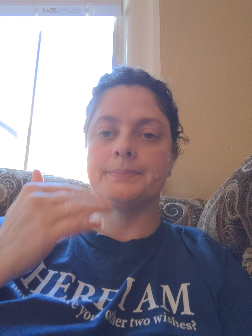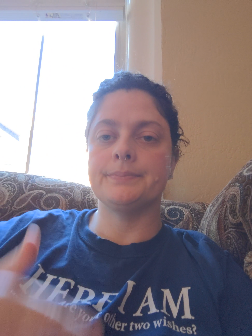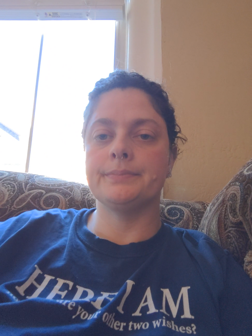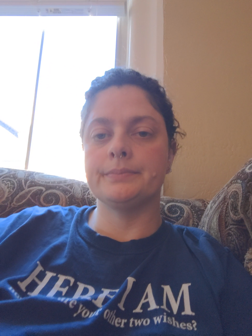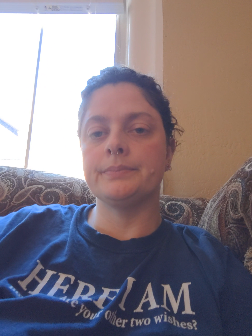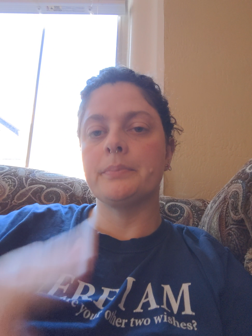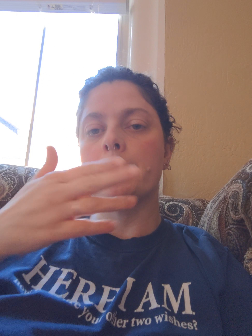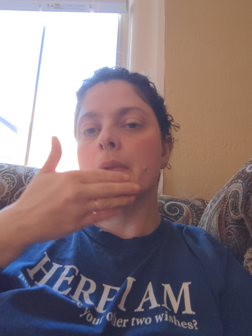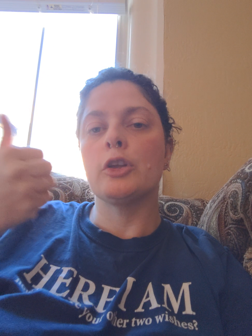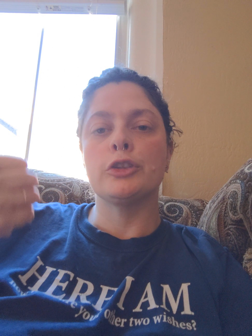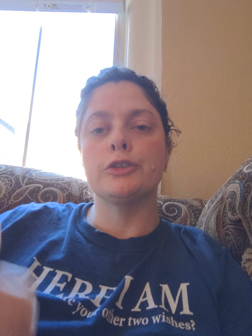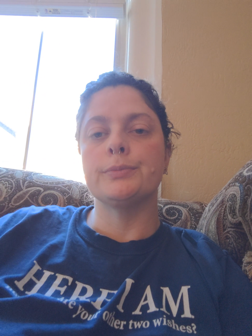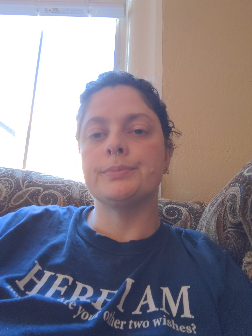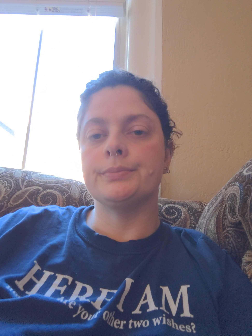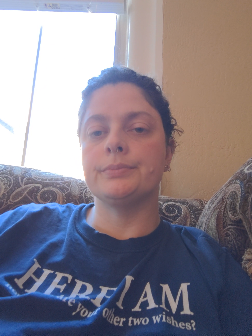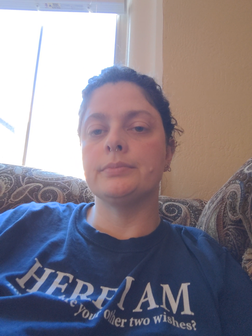better